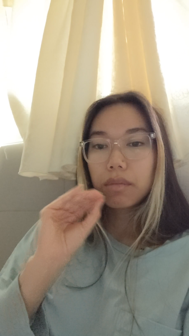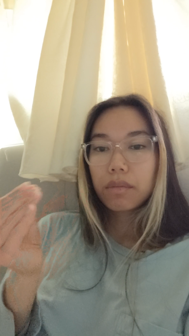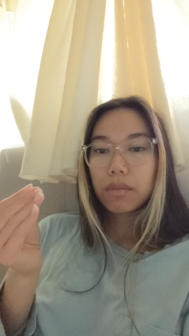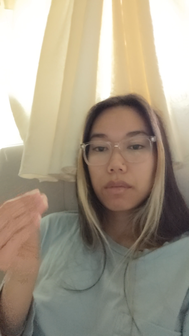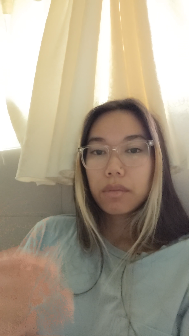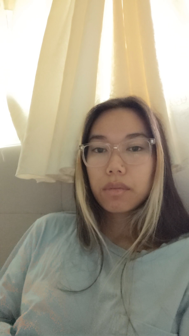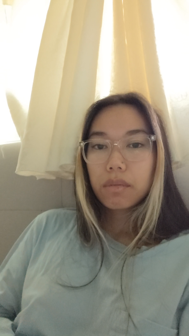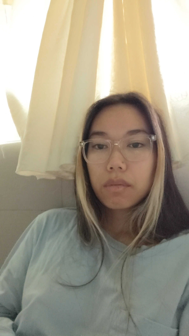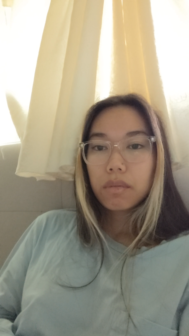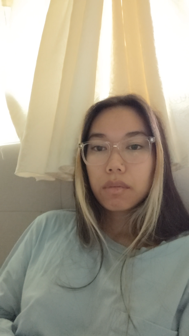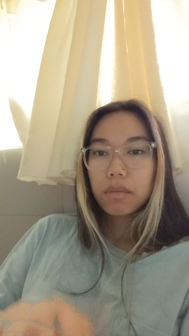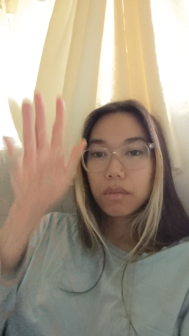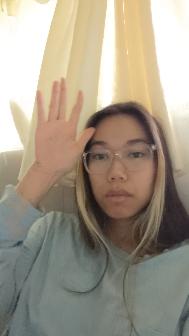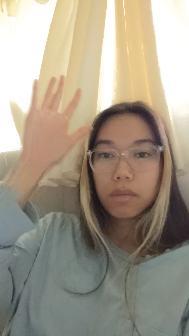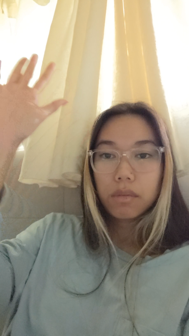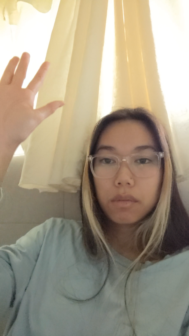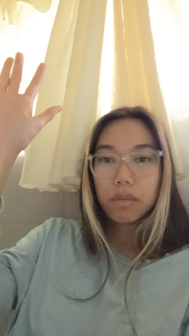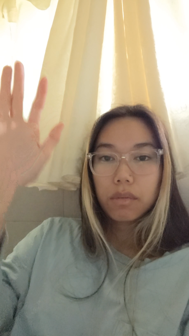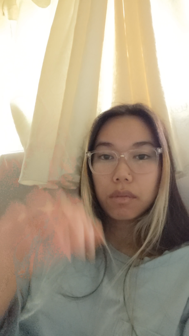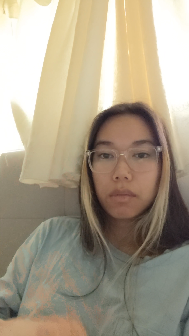moose